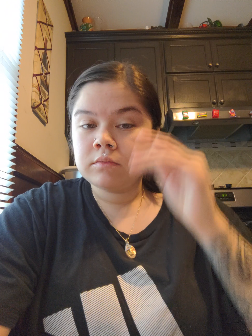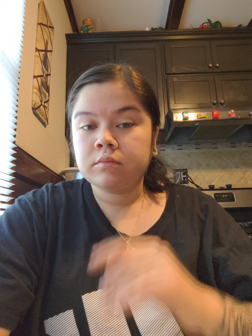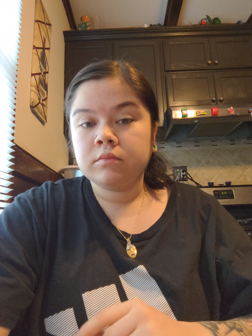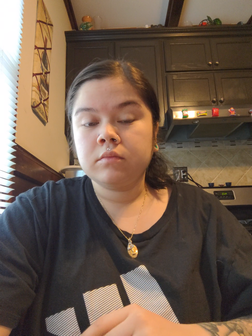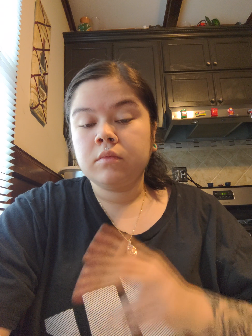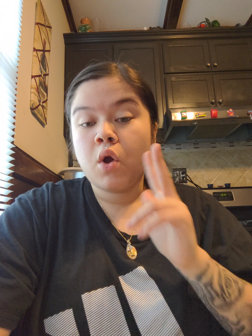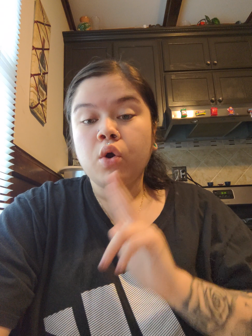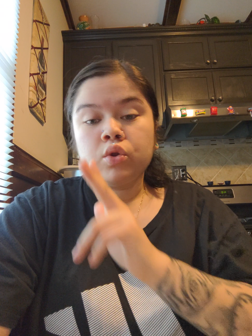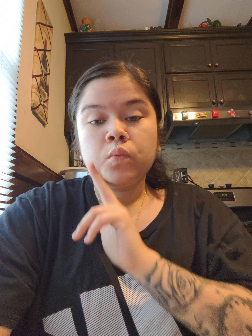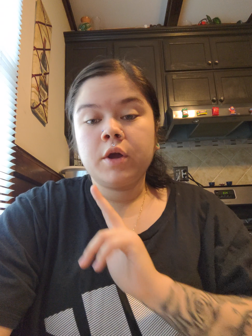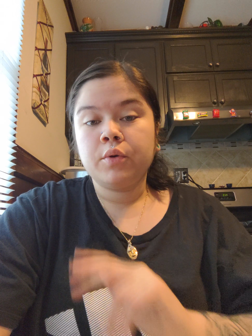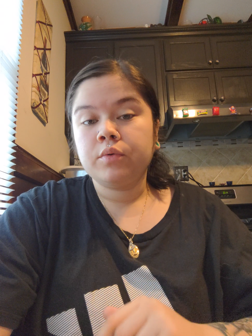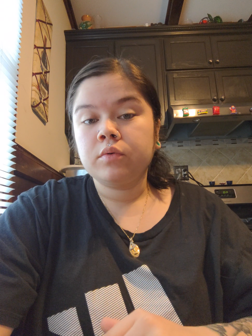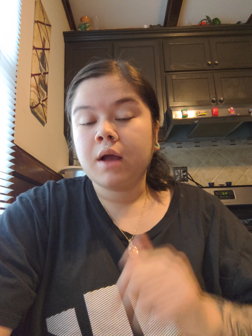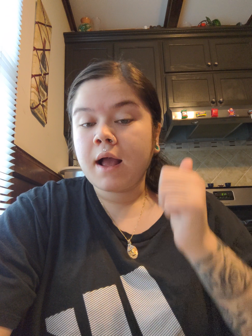underwear